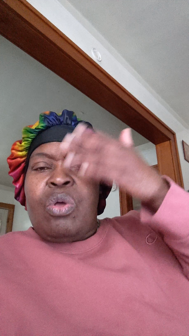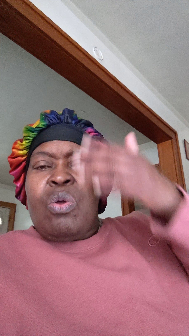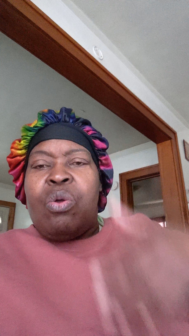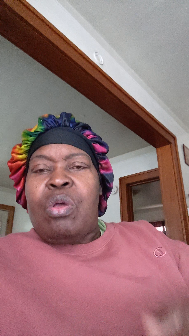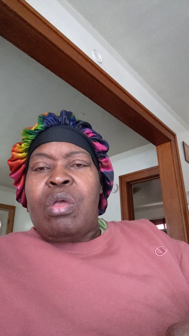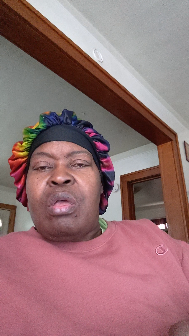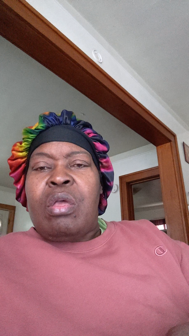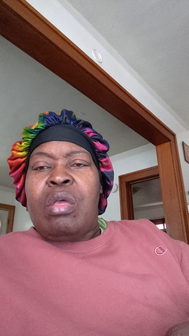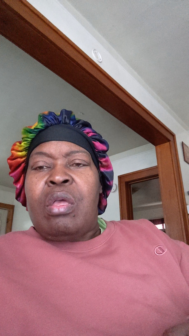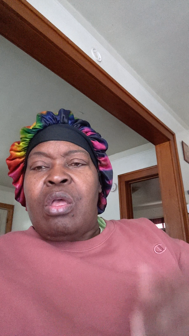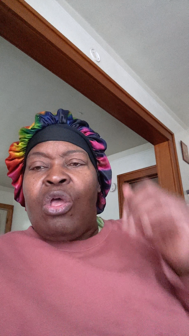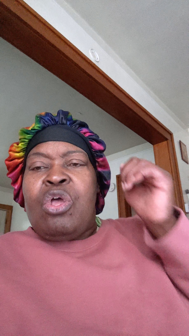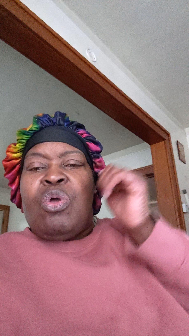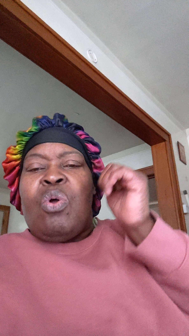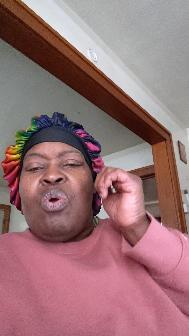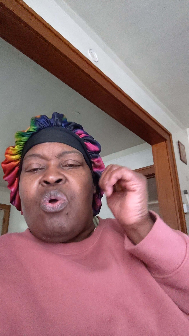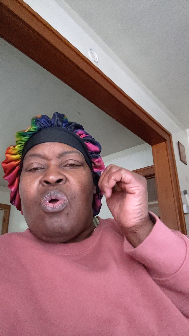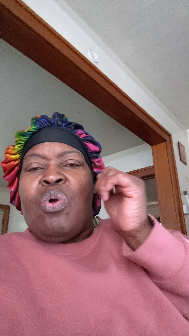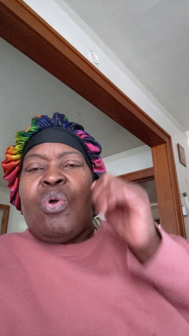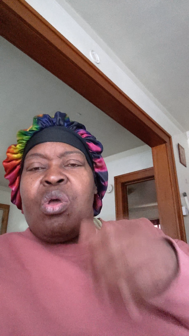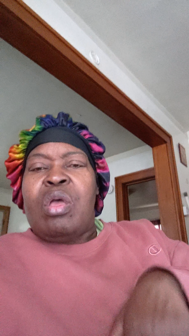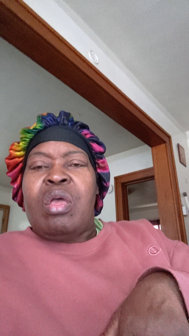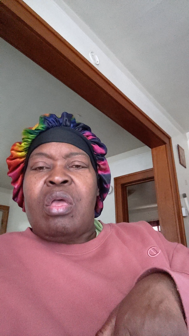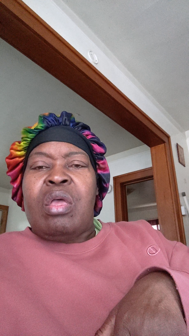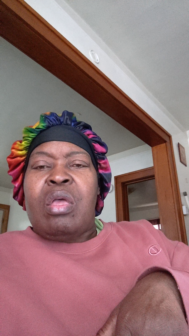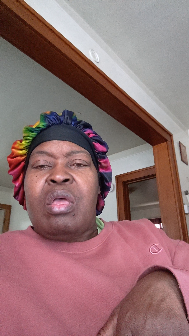cold